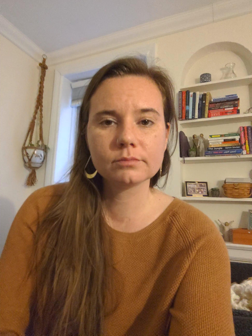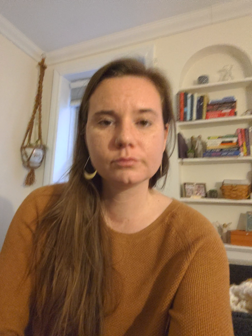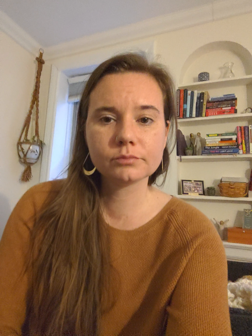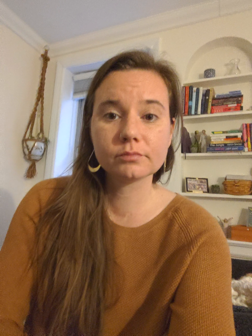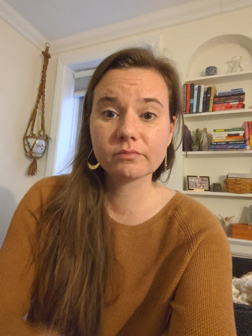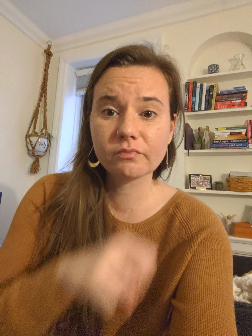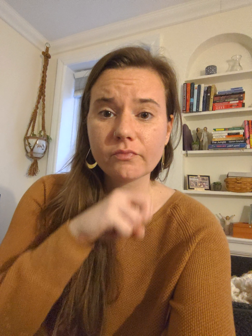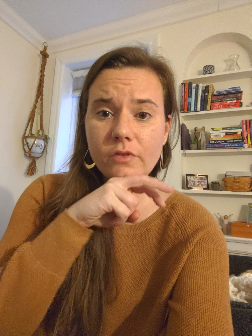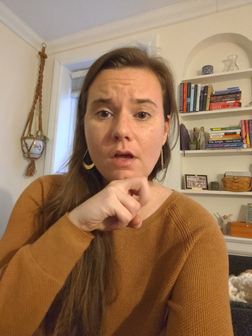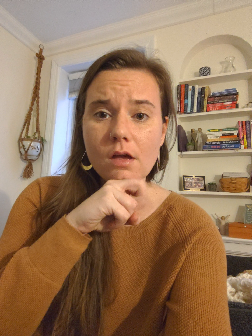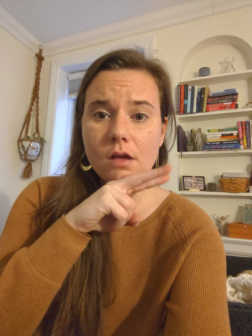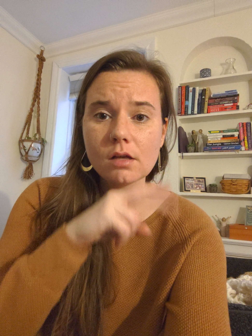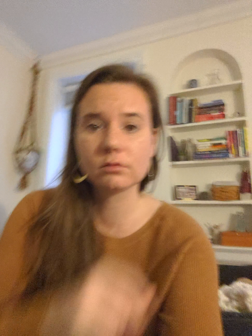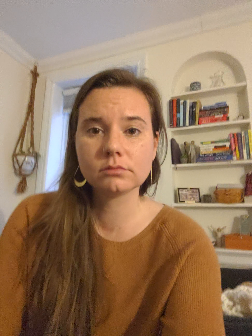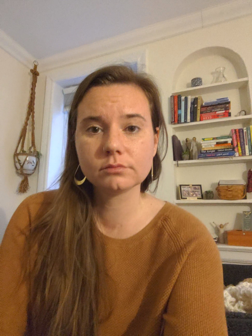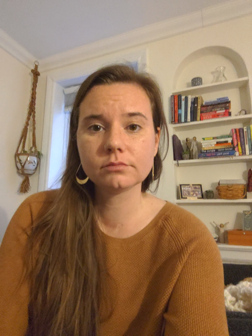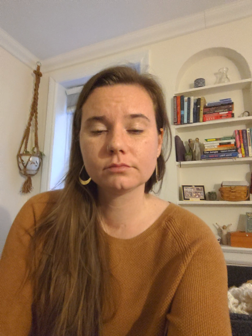frog